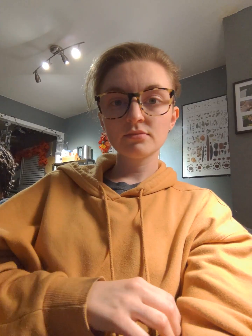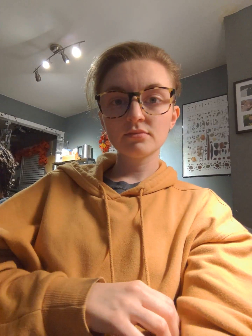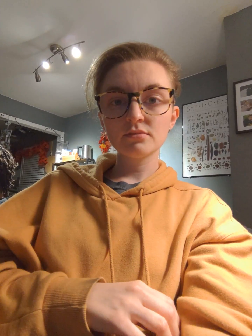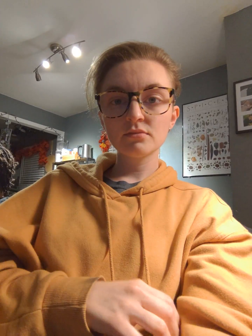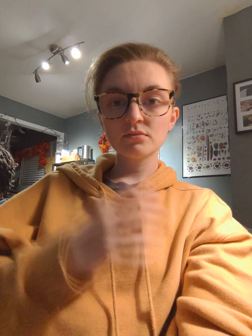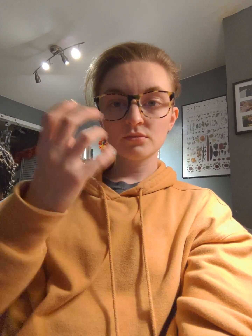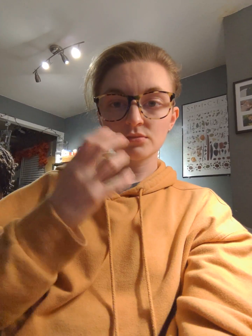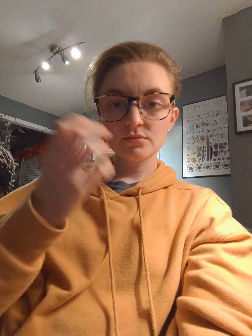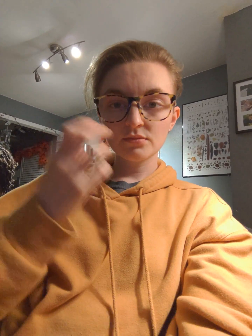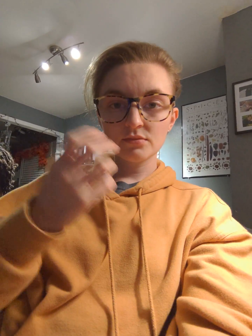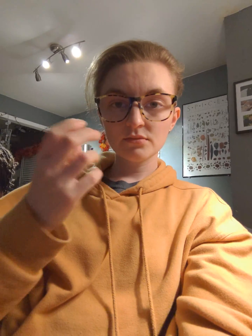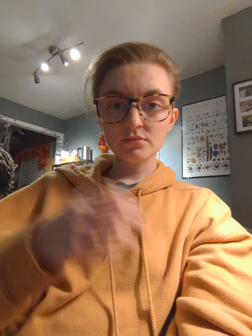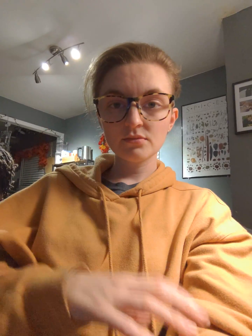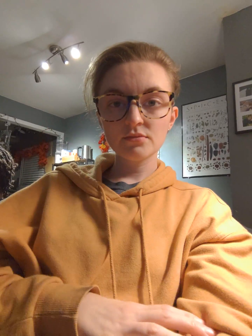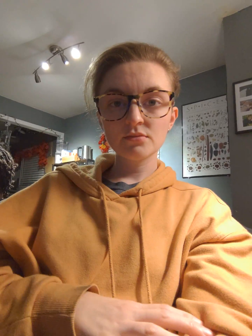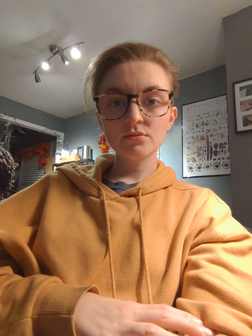shake